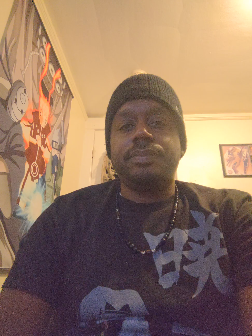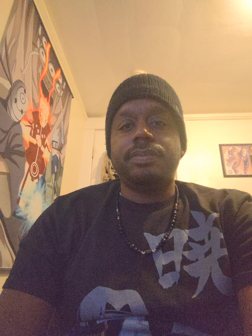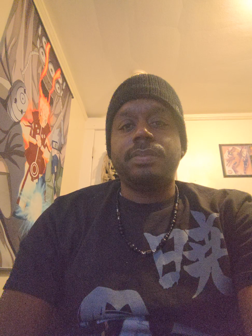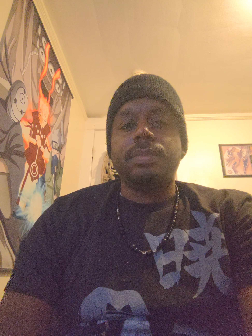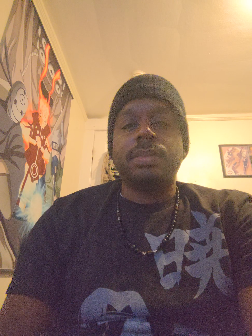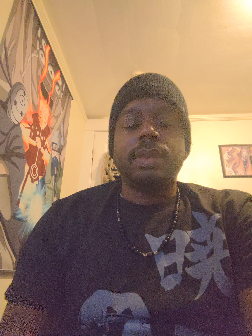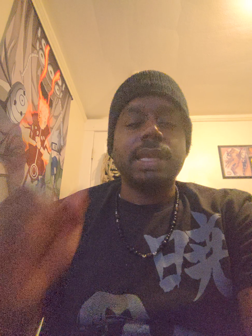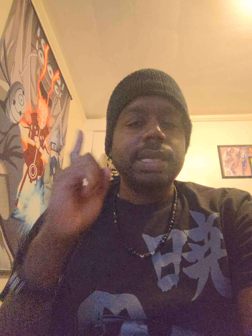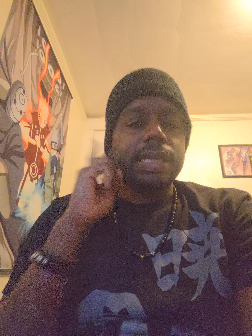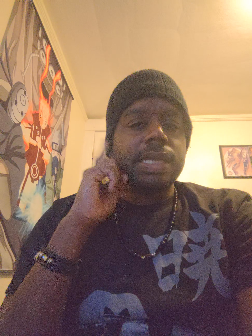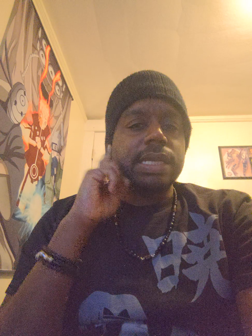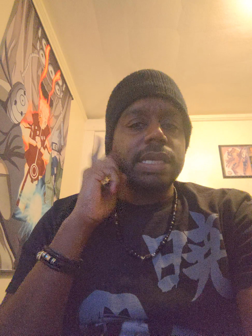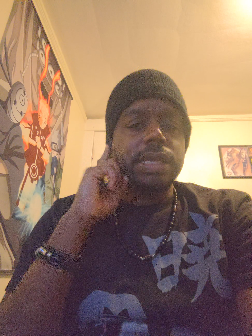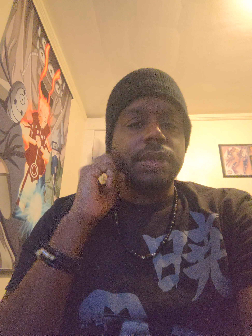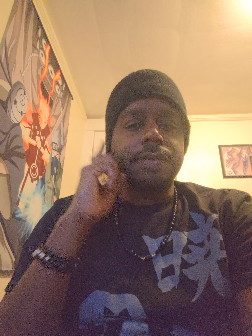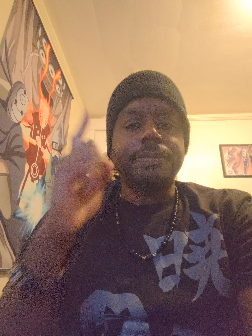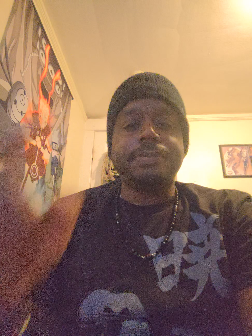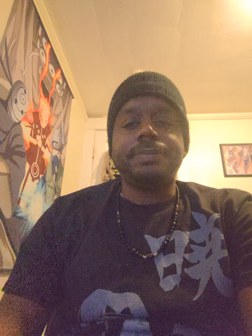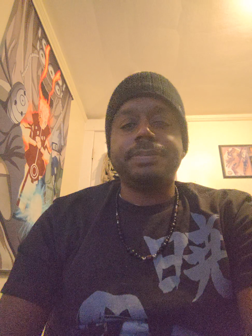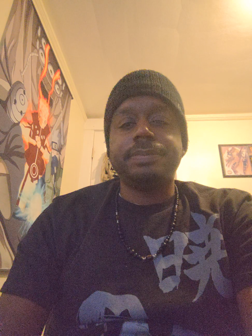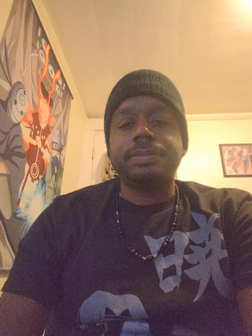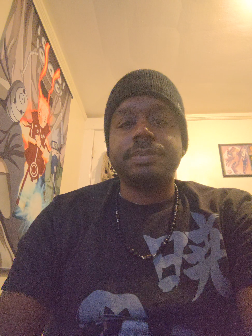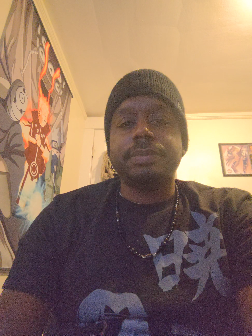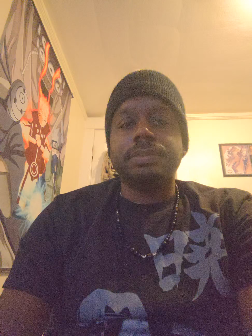hear